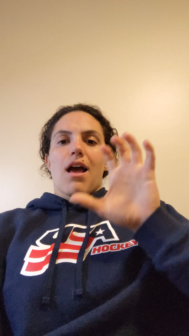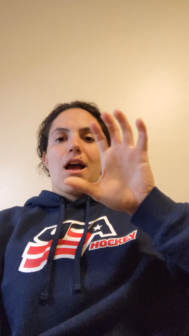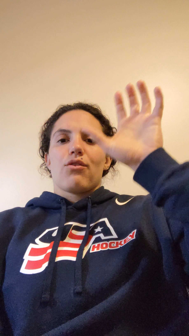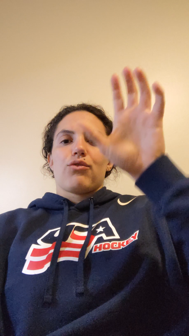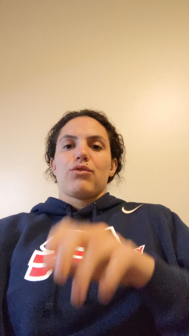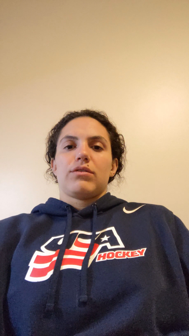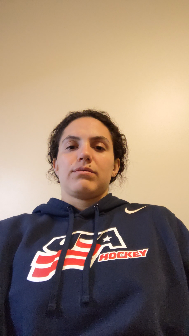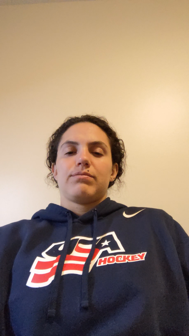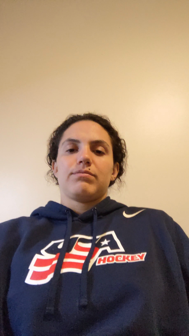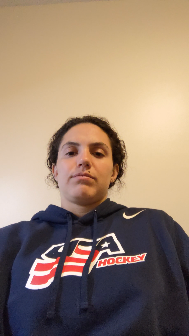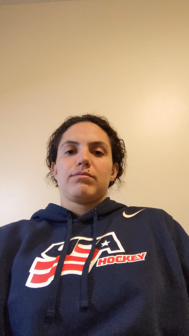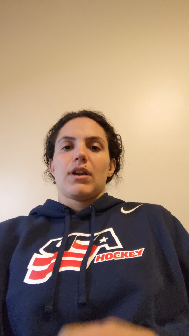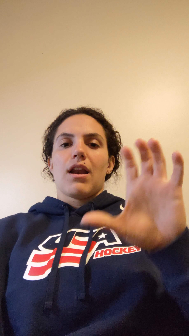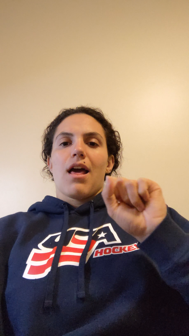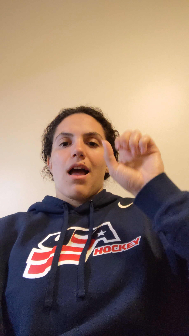ladder